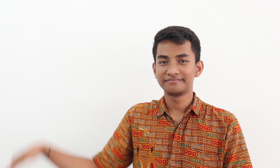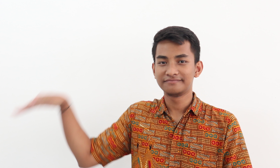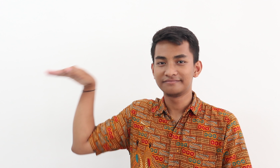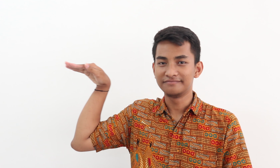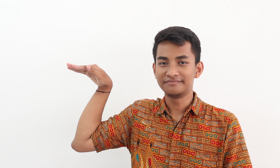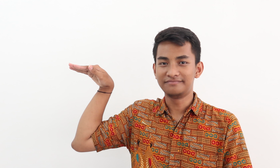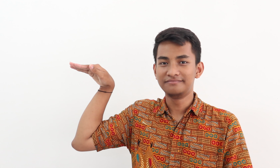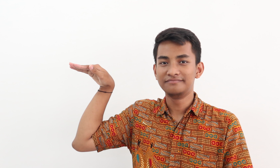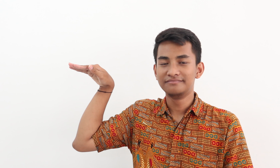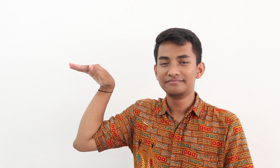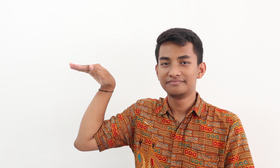Z